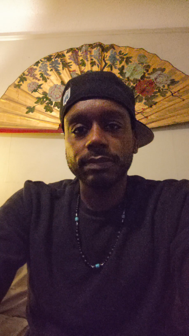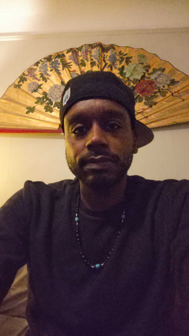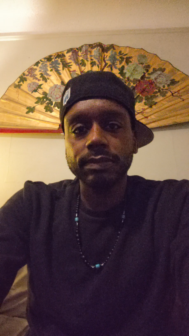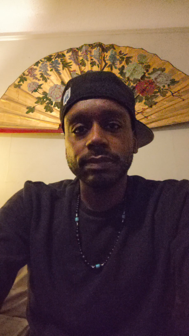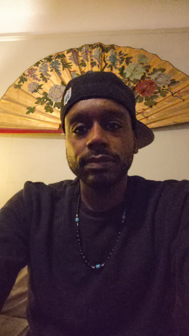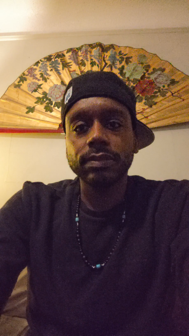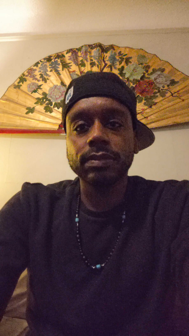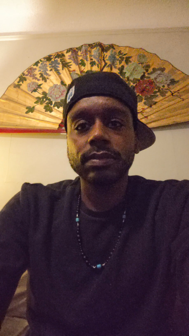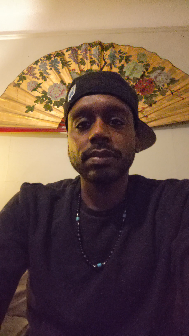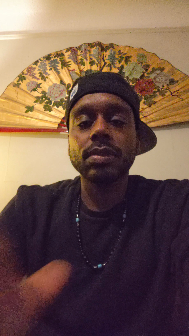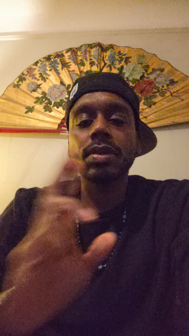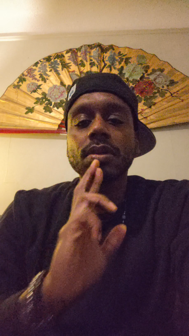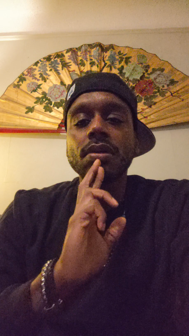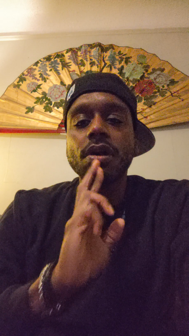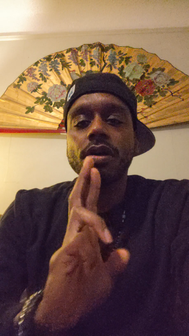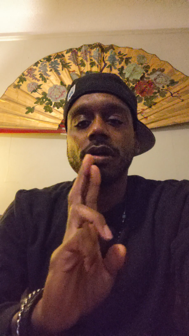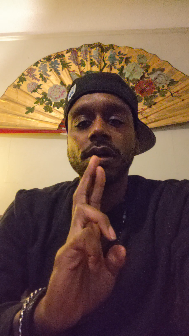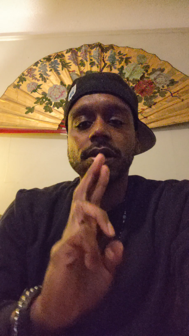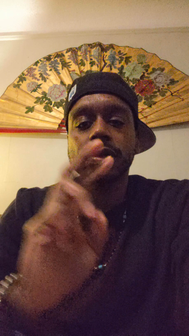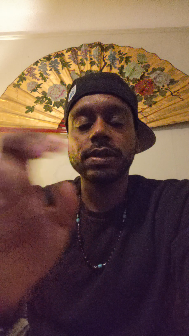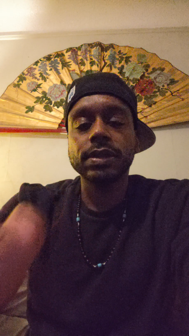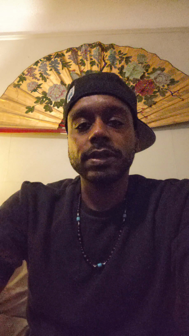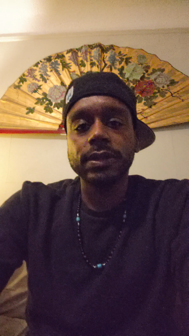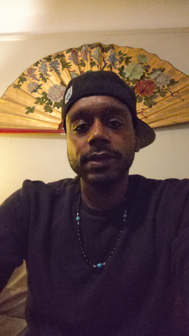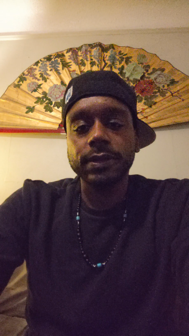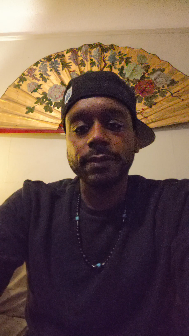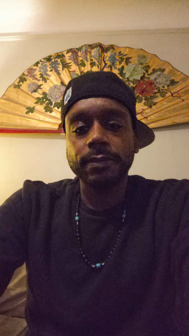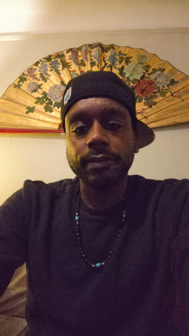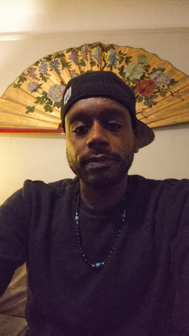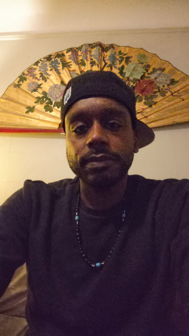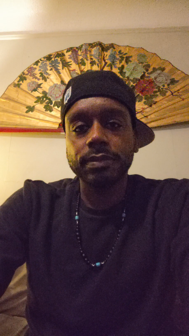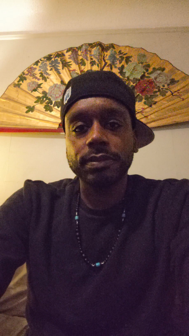are